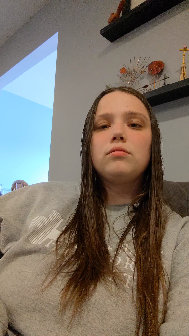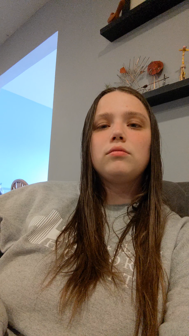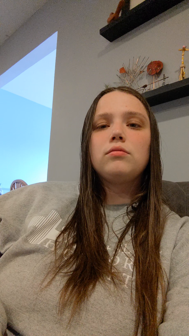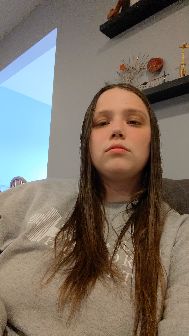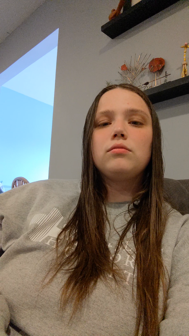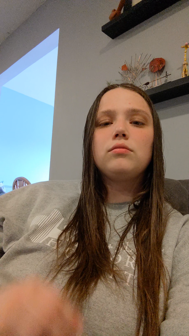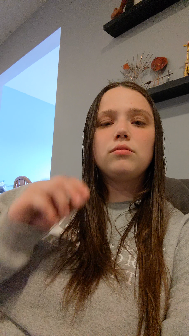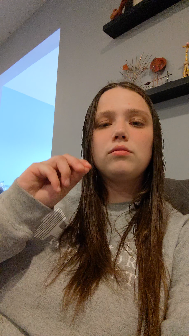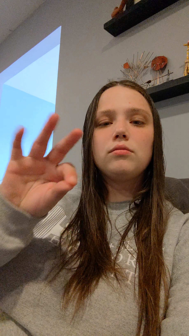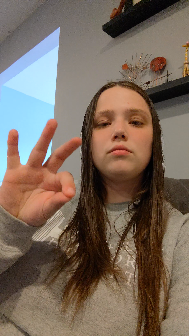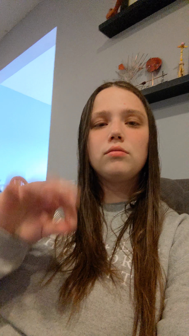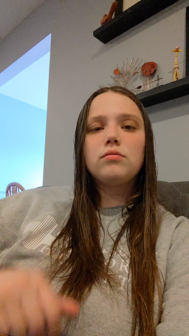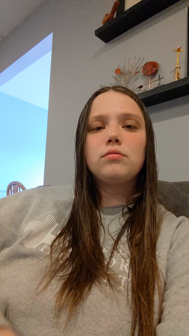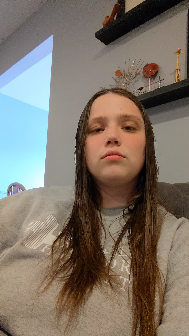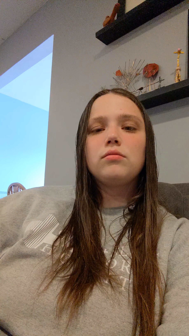of